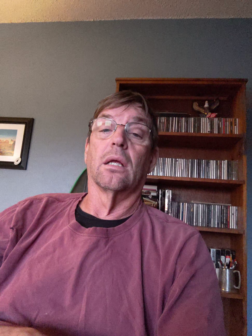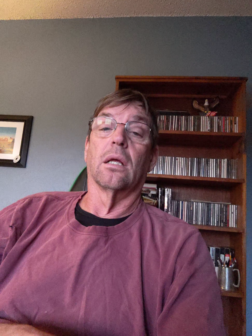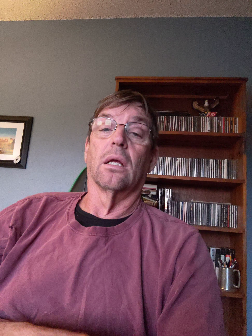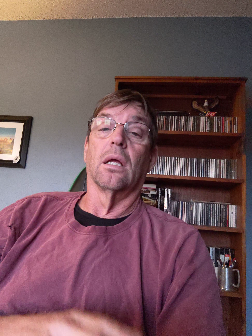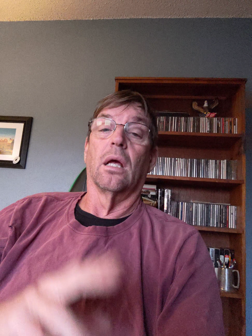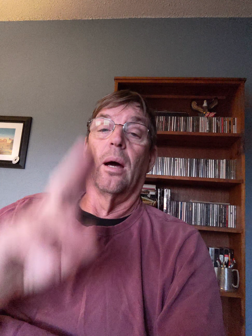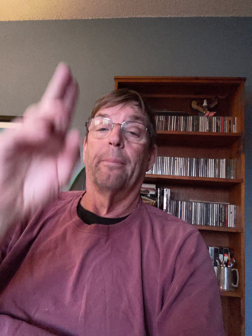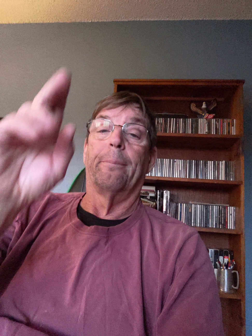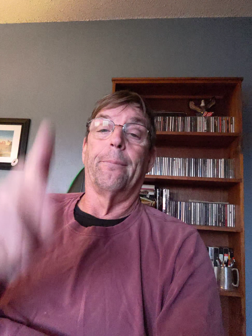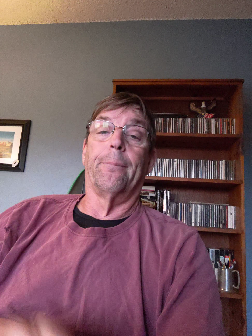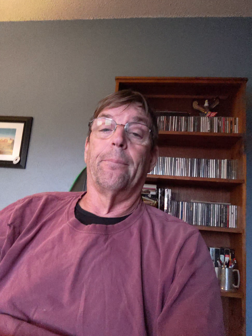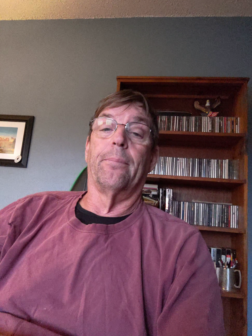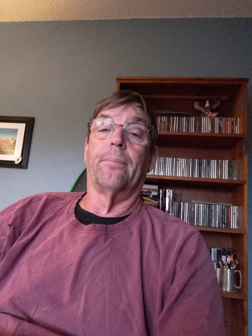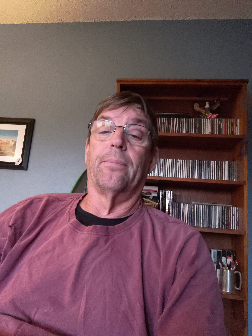up